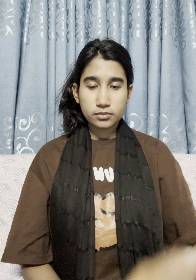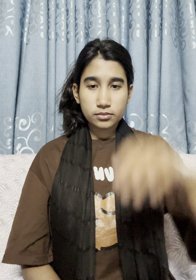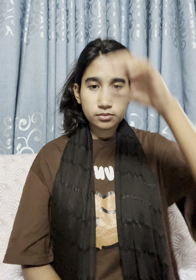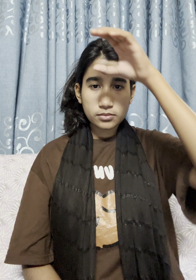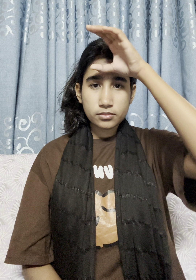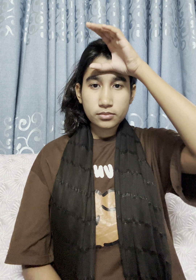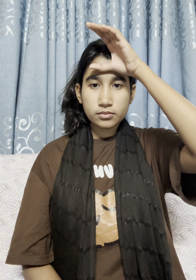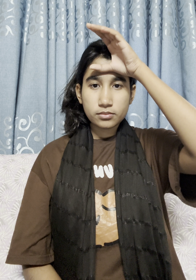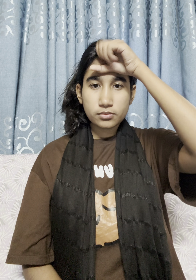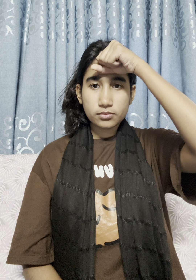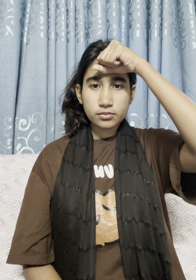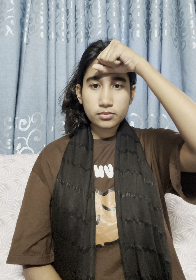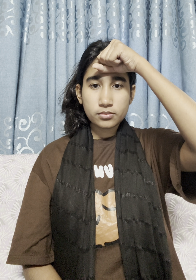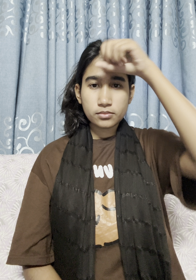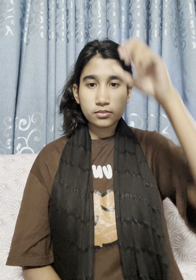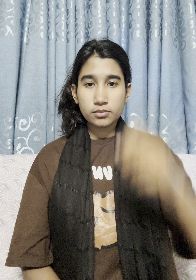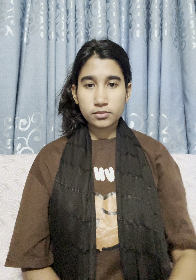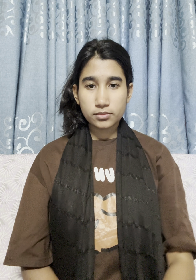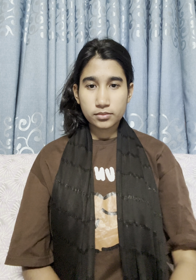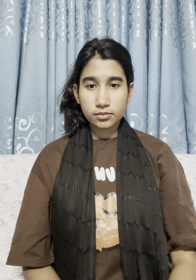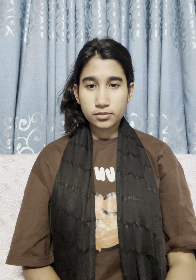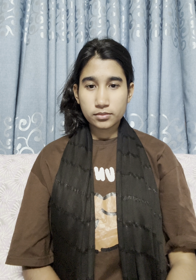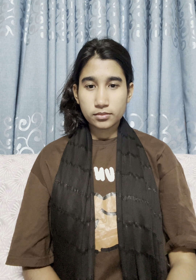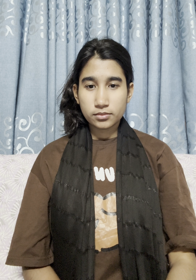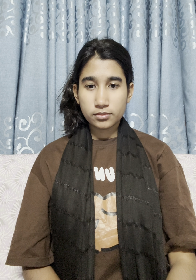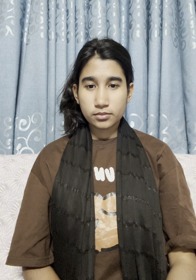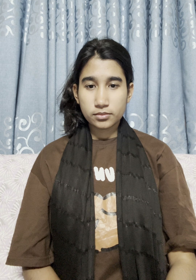পুলিশ